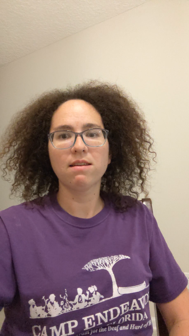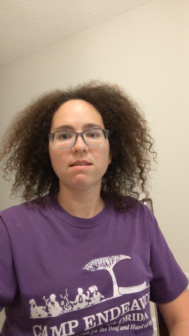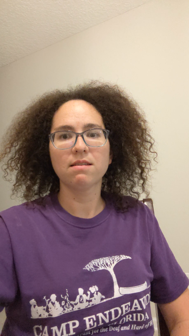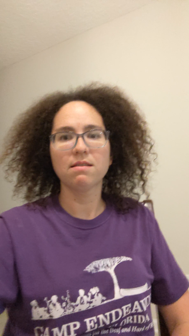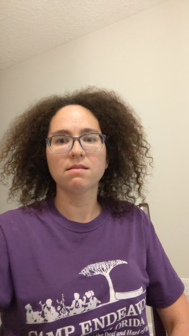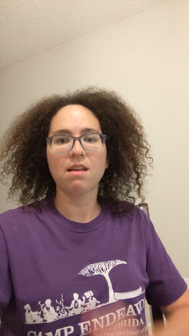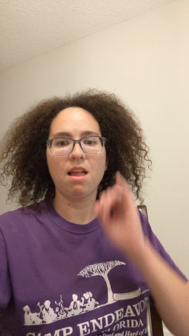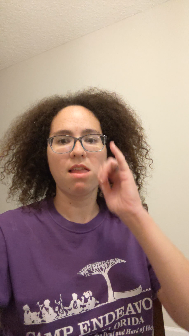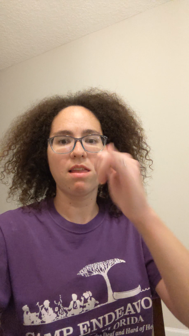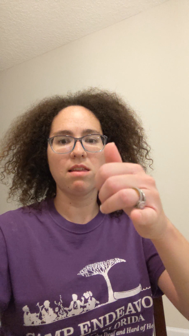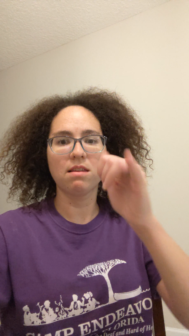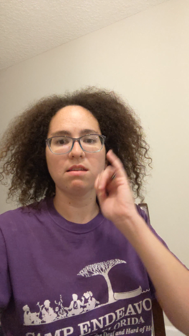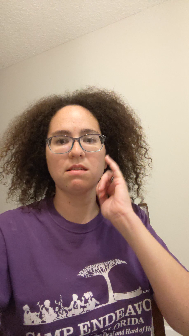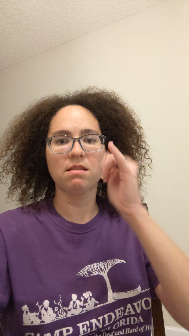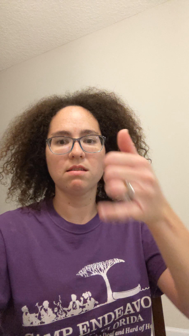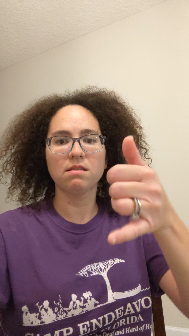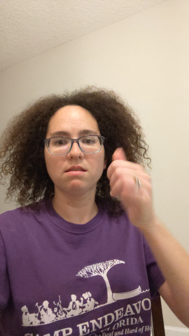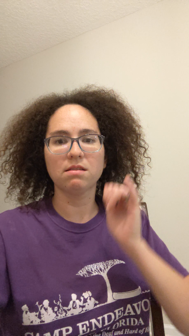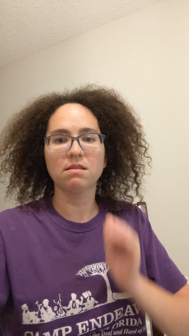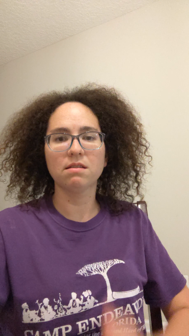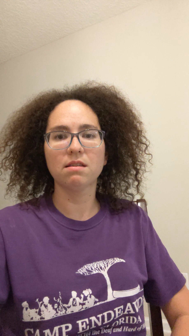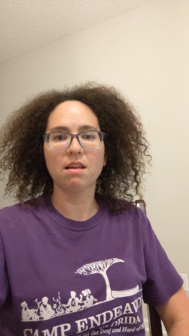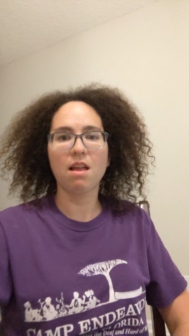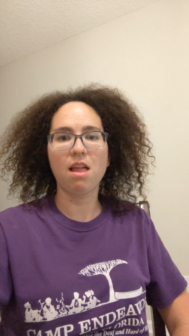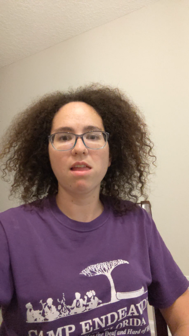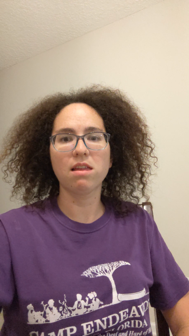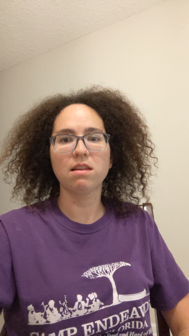rocking chair